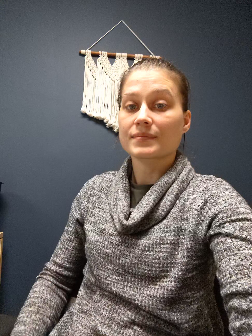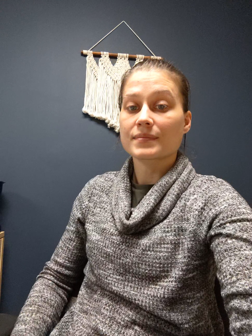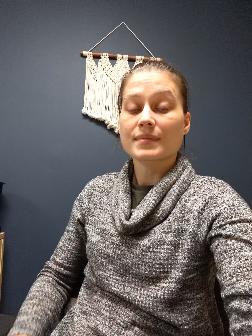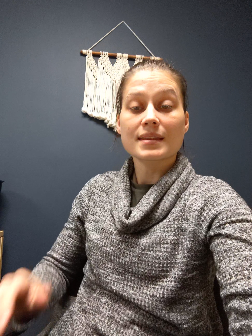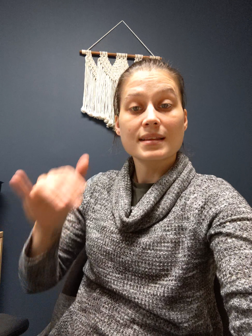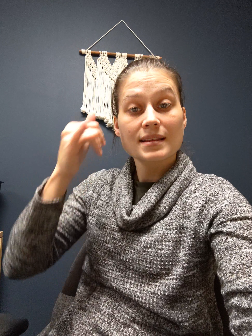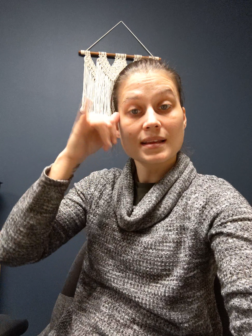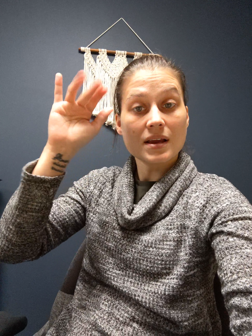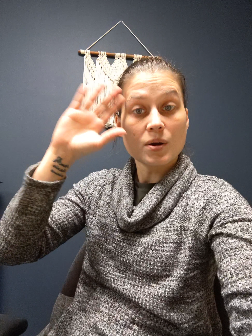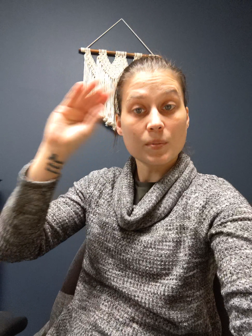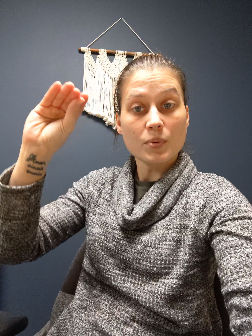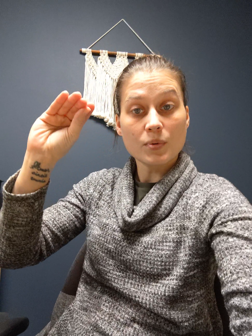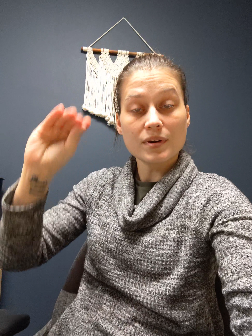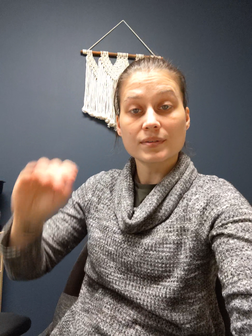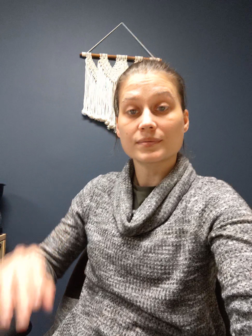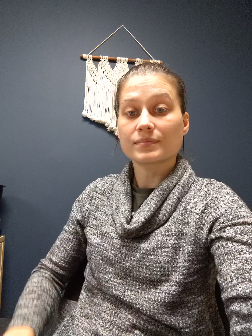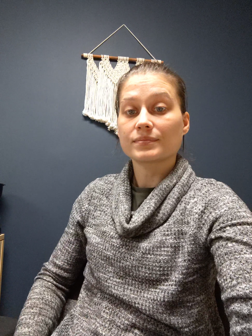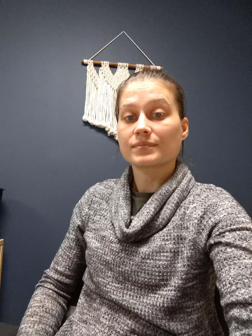cowboy